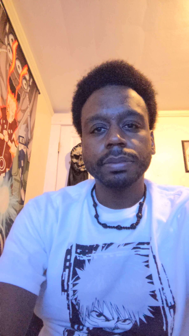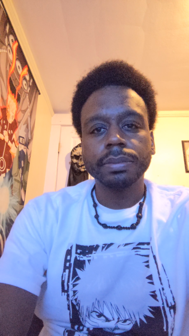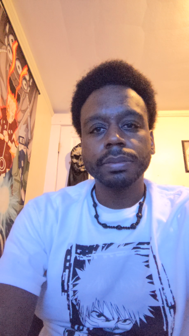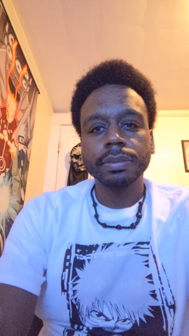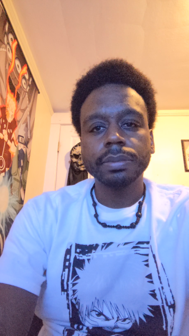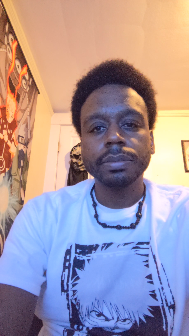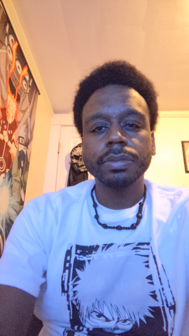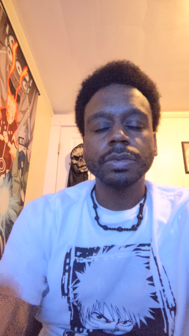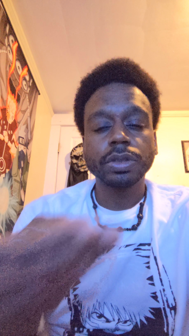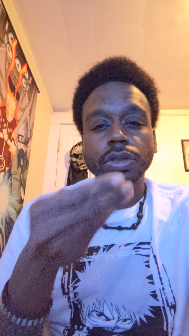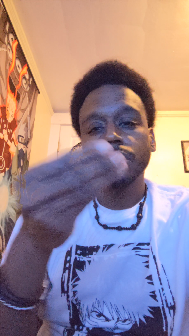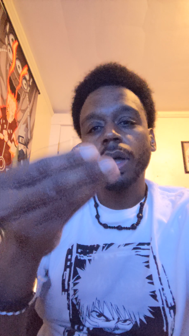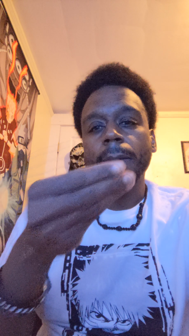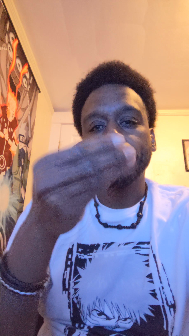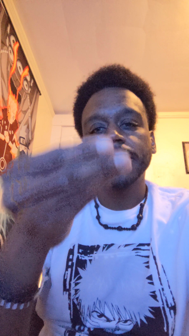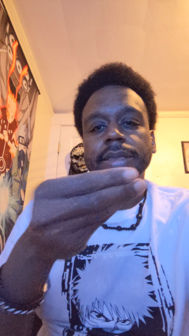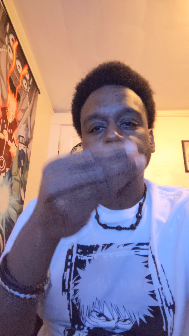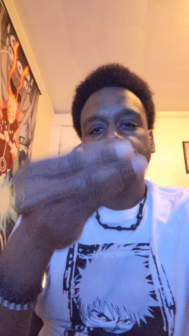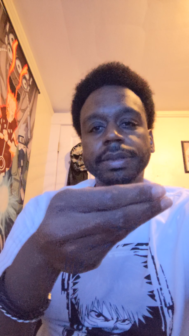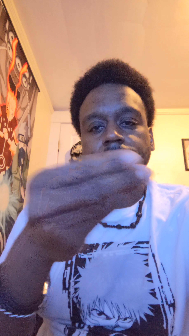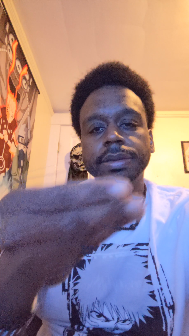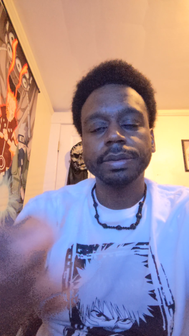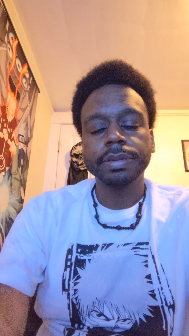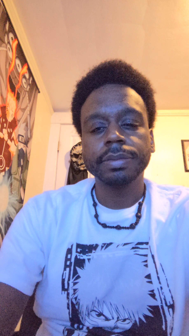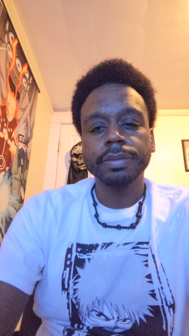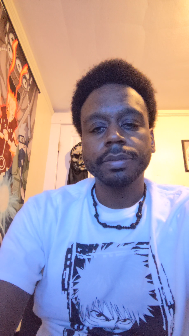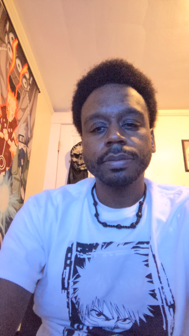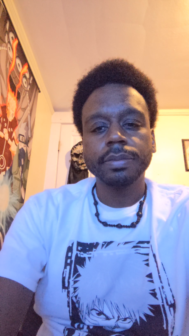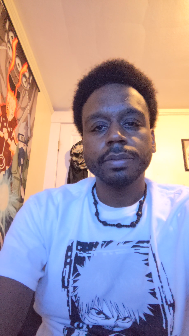shopping